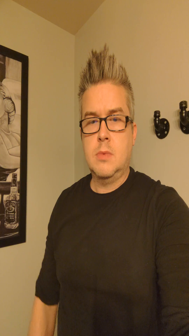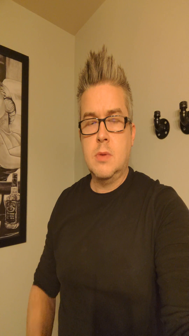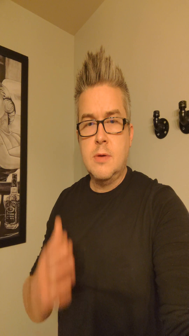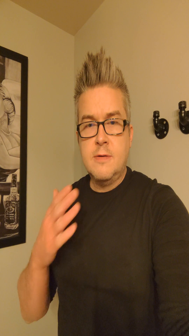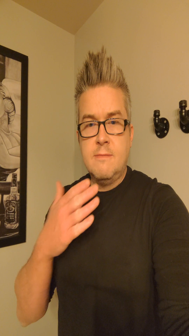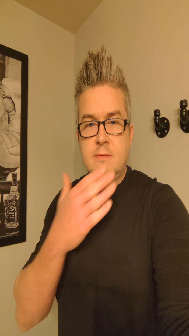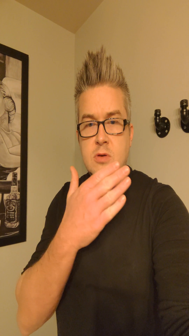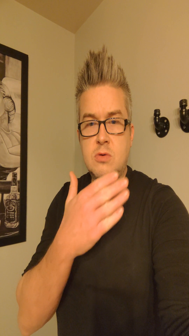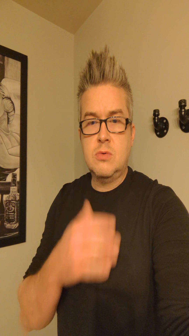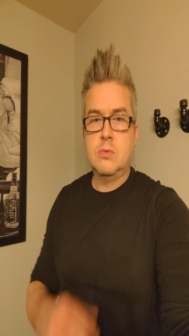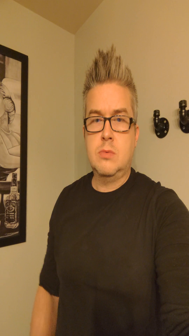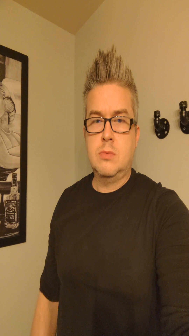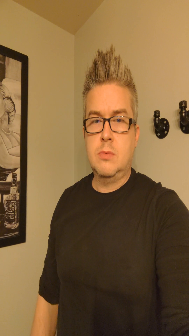fish